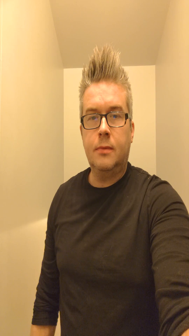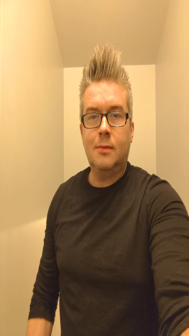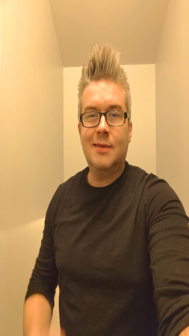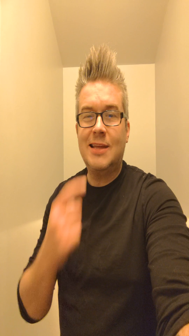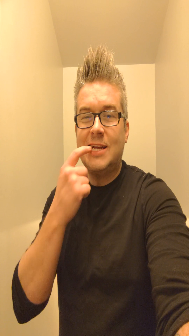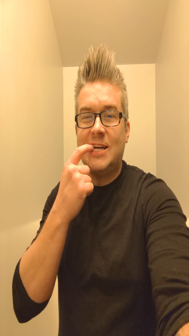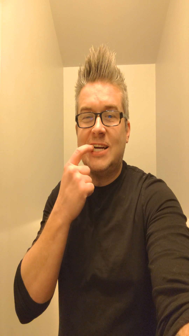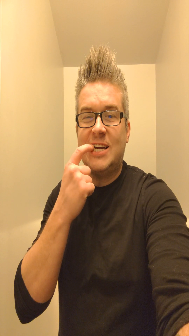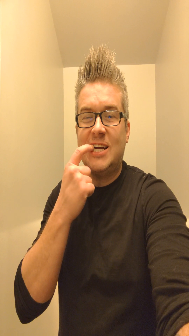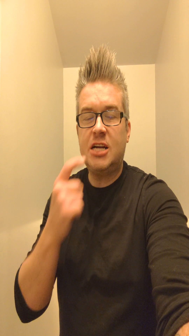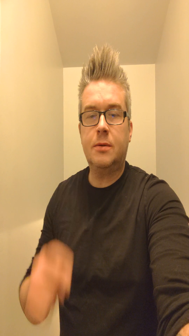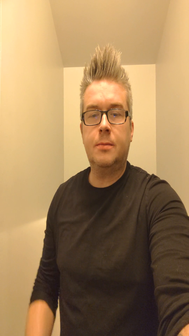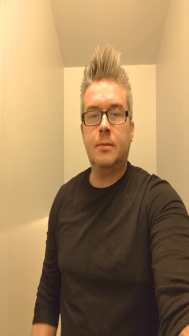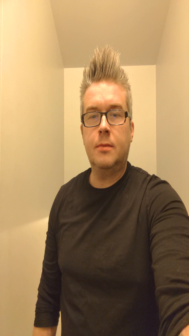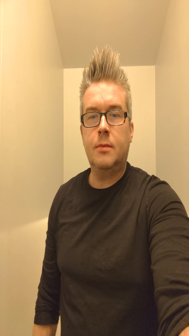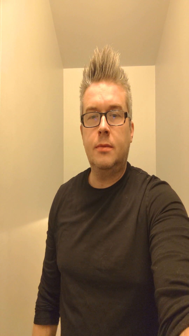tooth